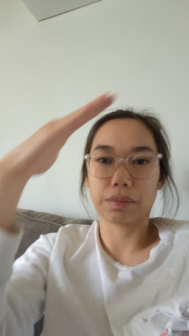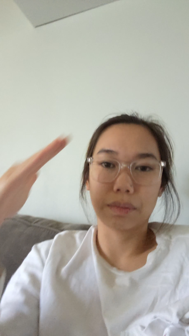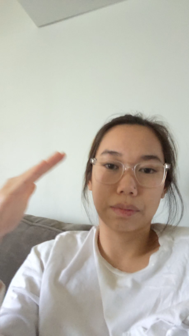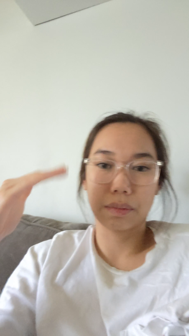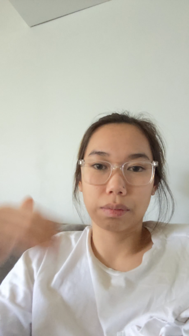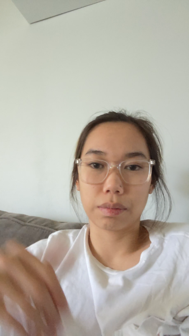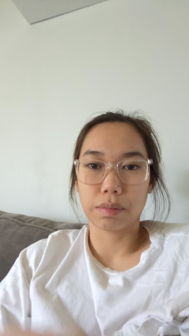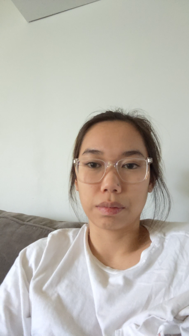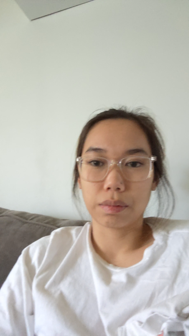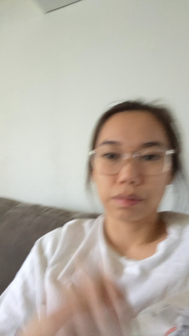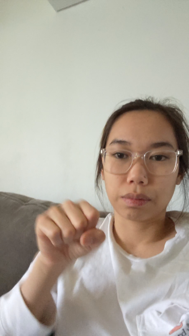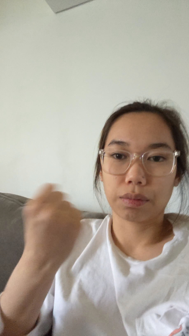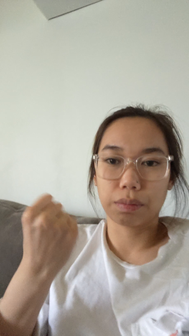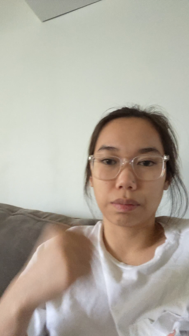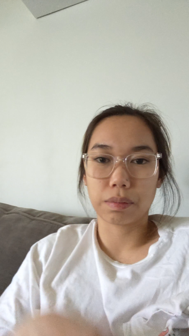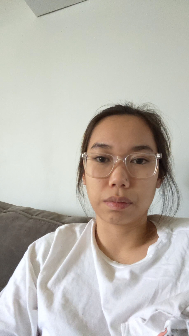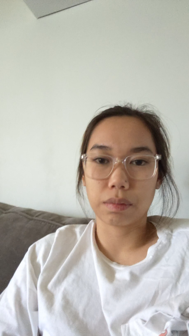break